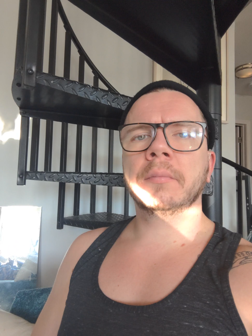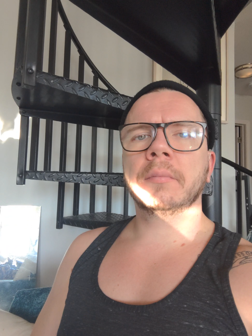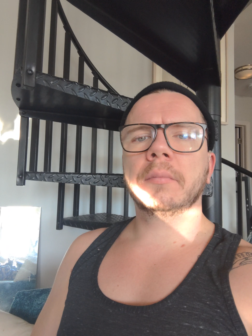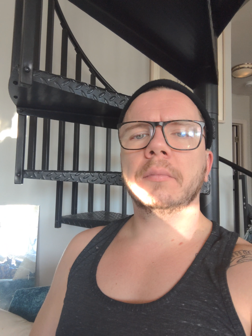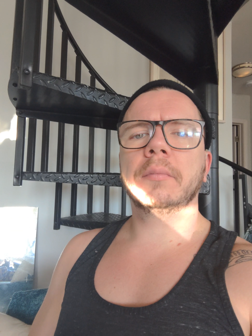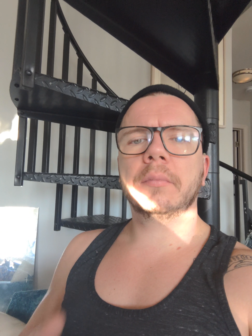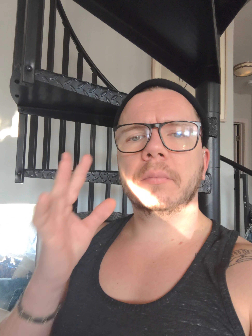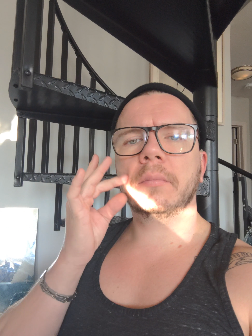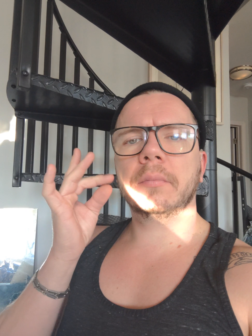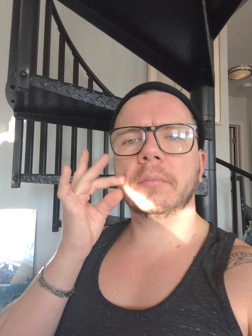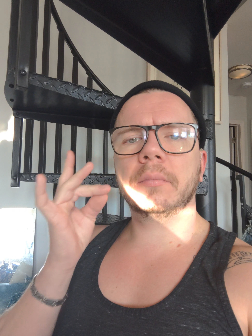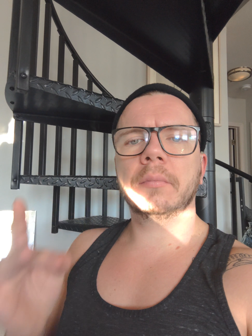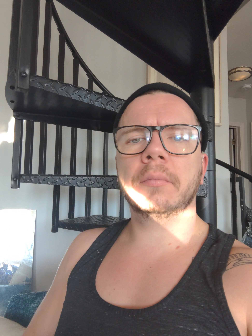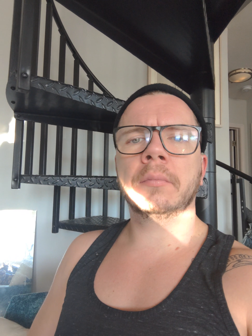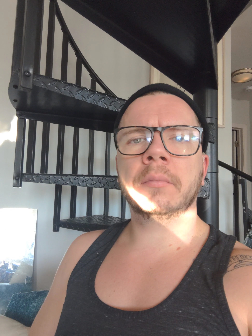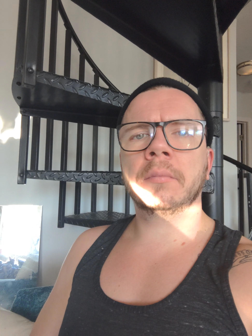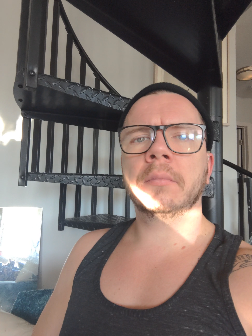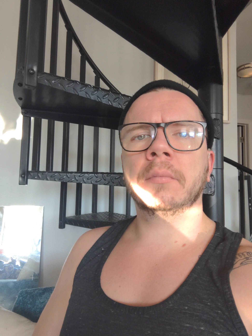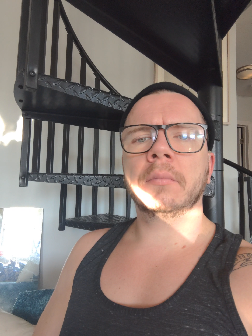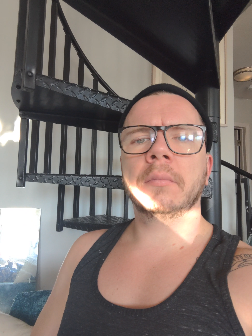cat